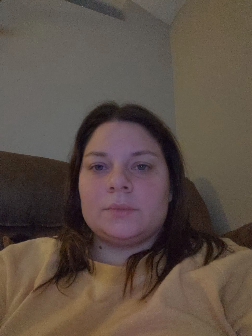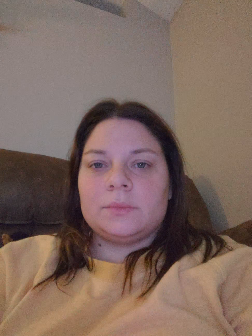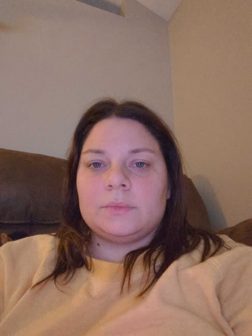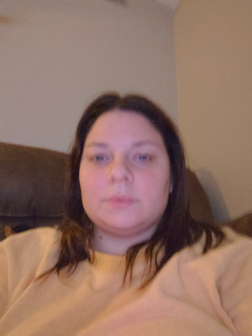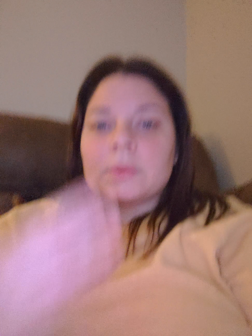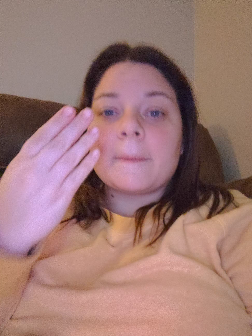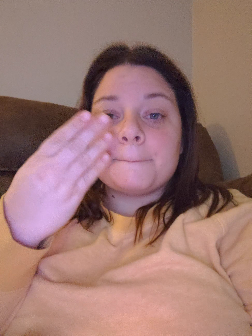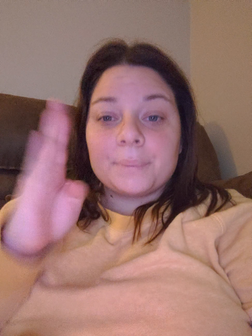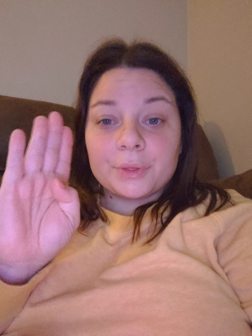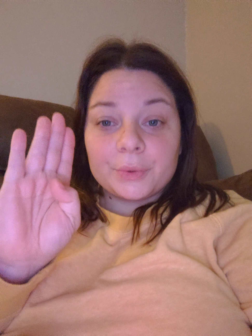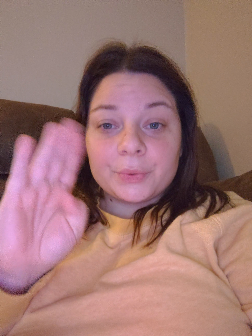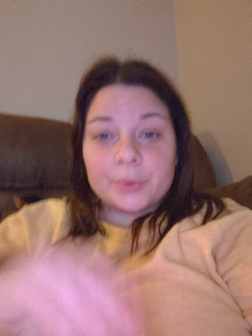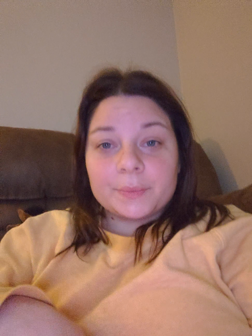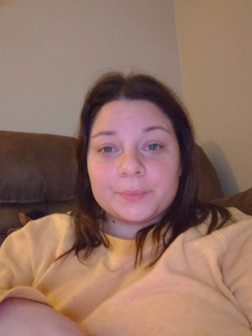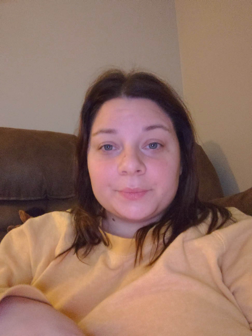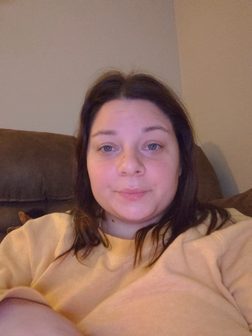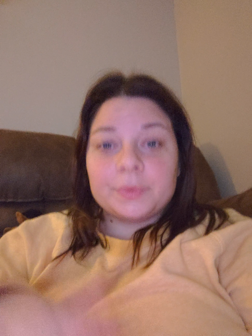blue